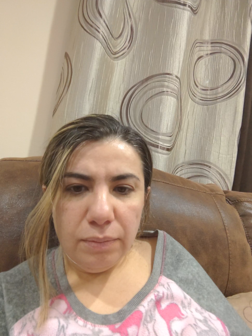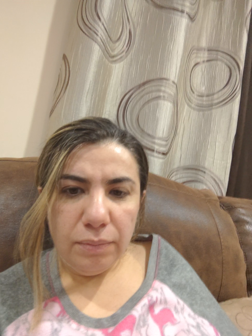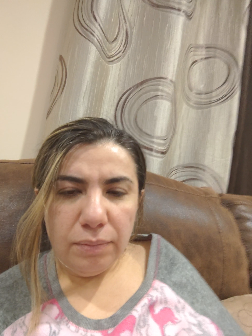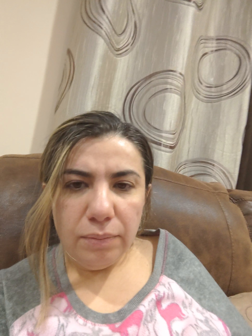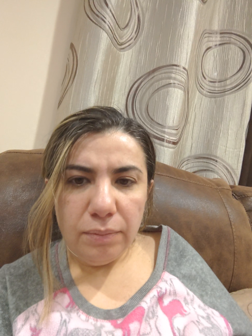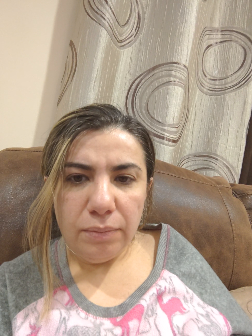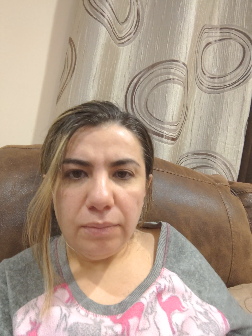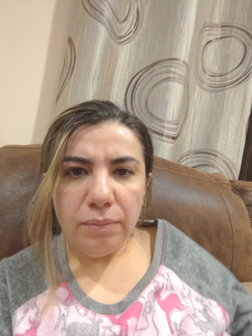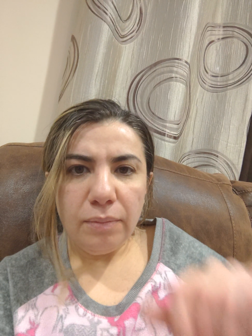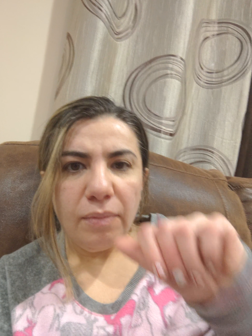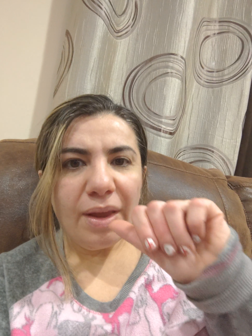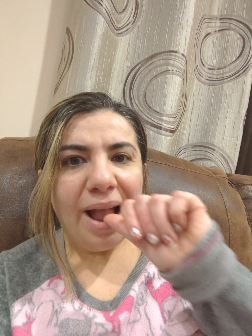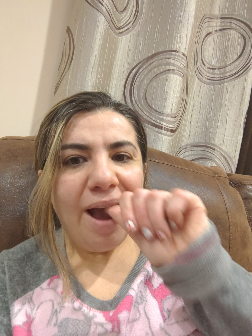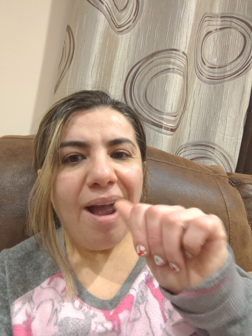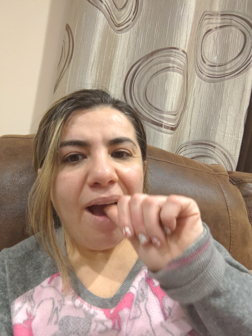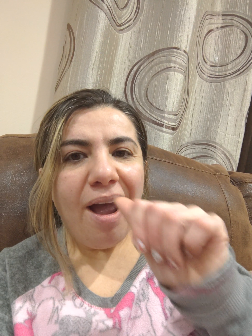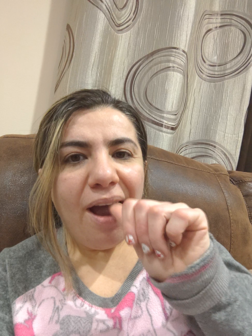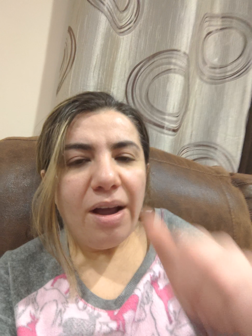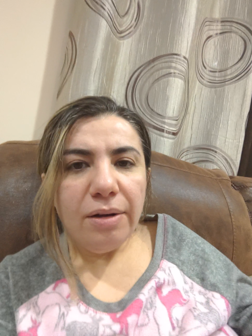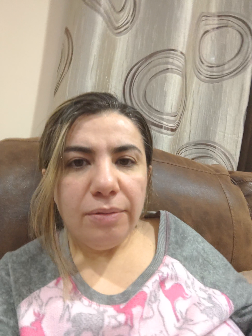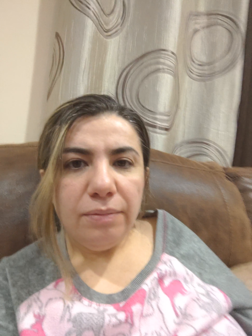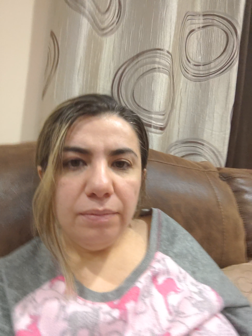nuts